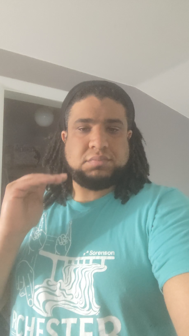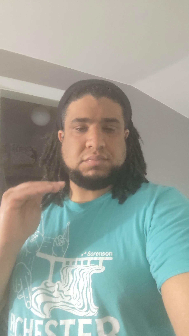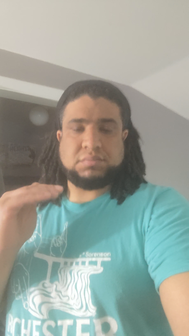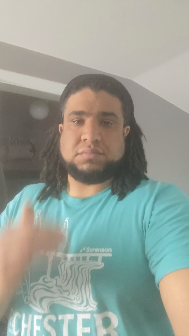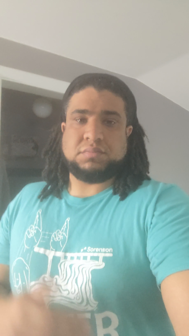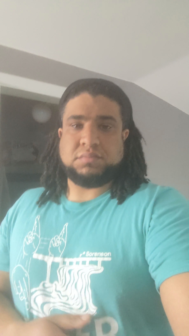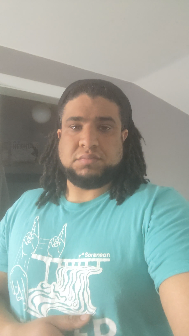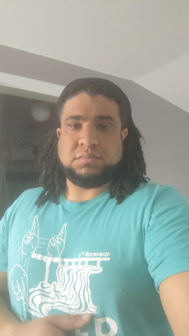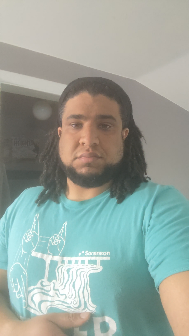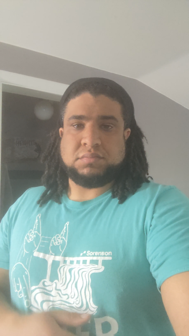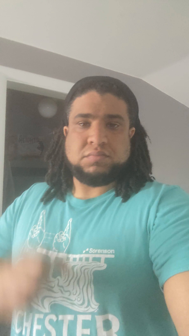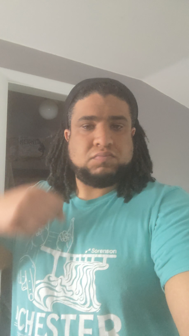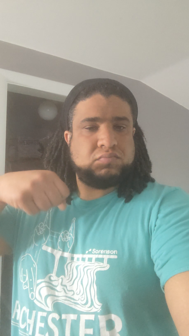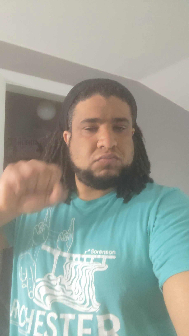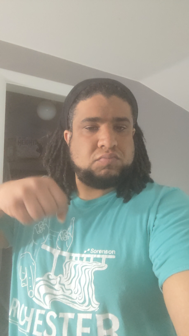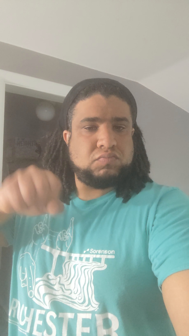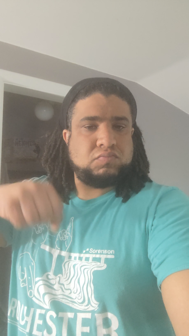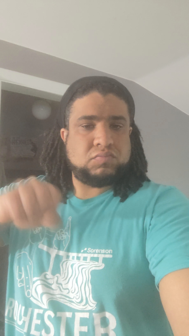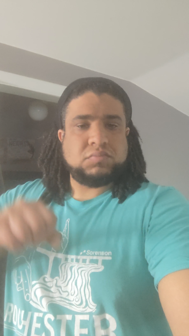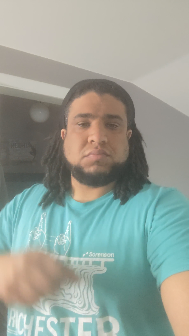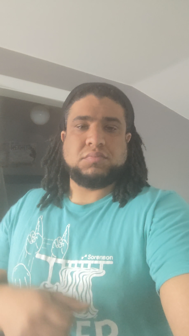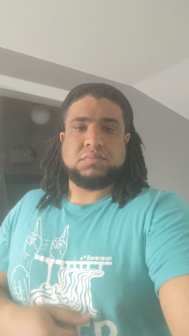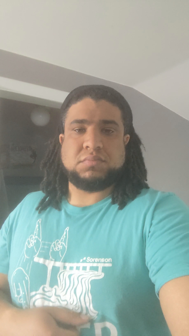motorcycle